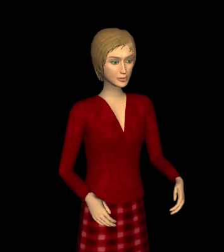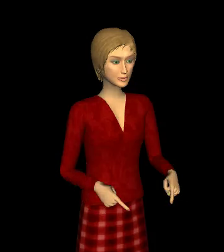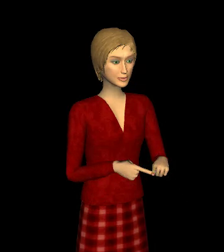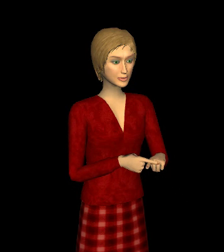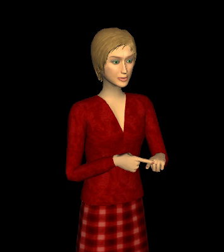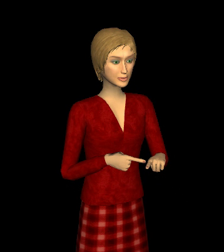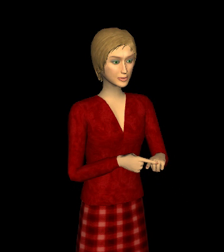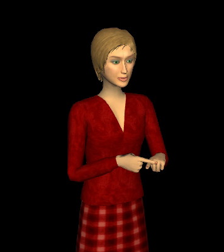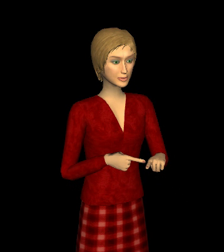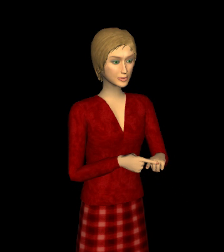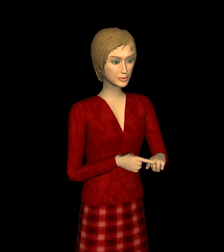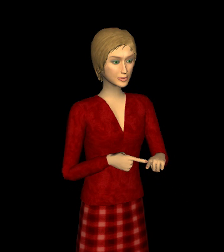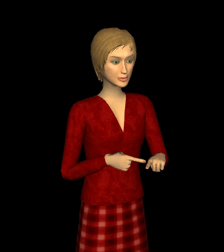سكاكين